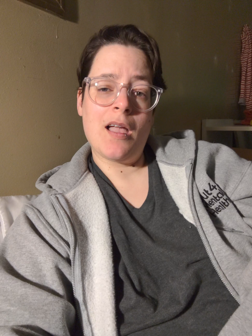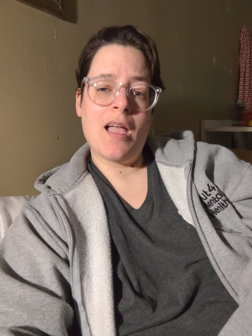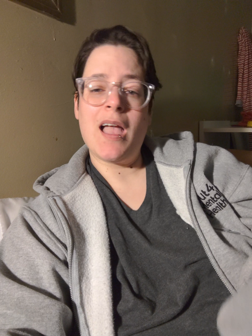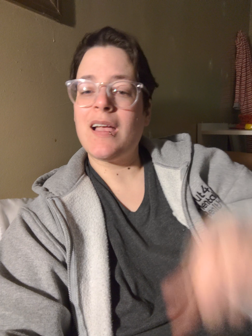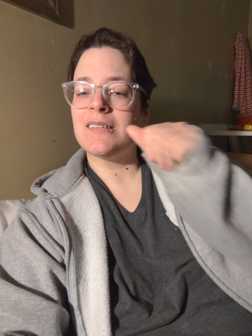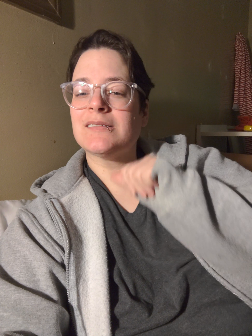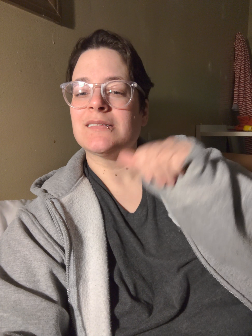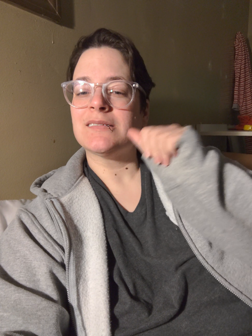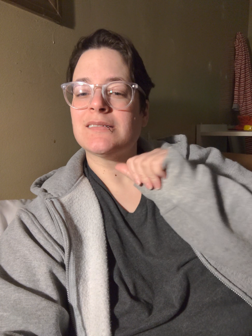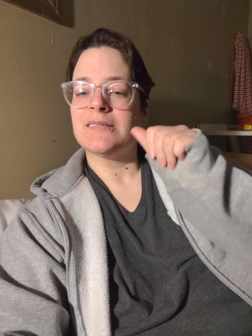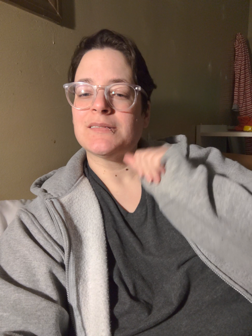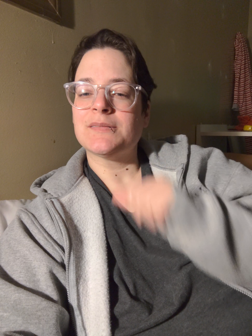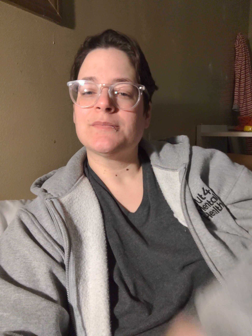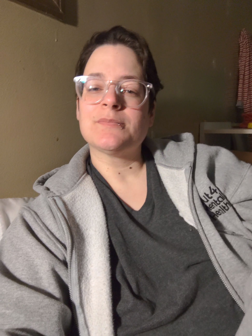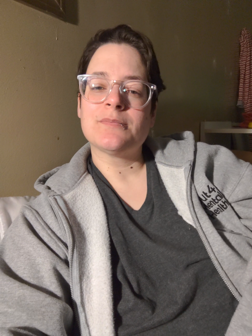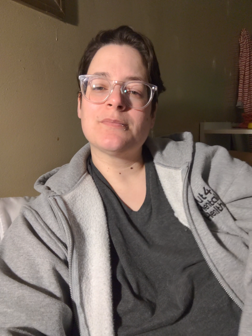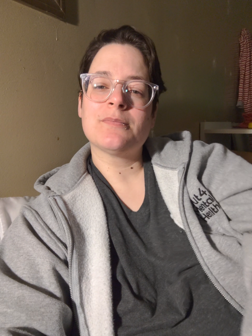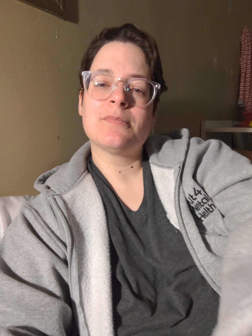aunt